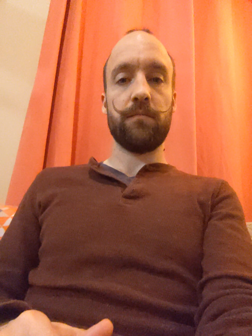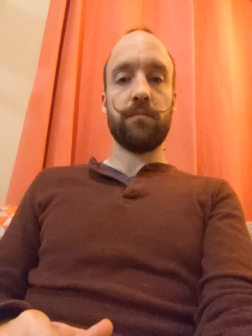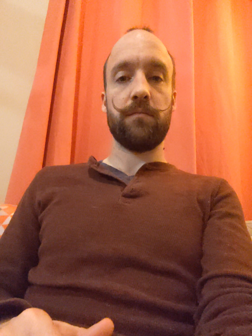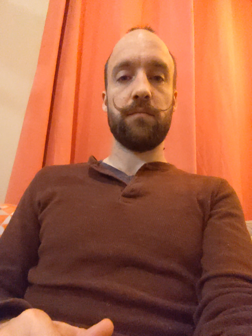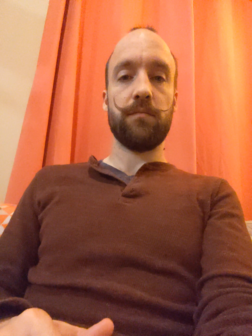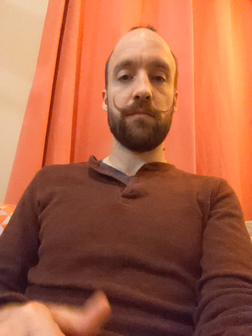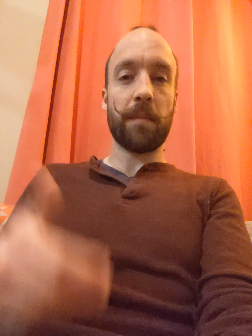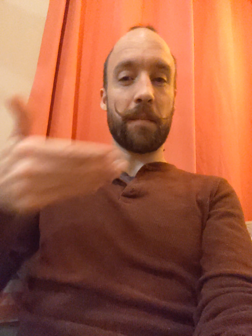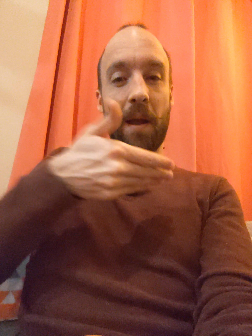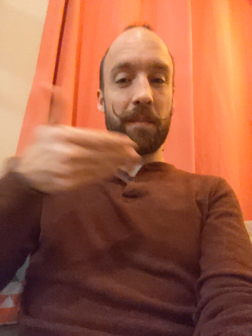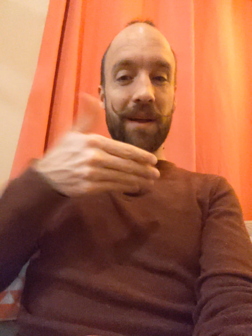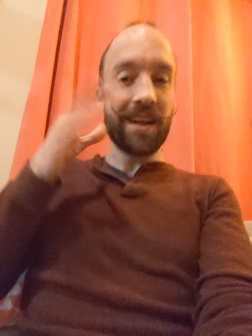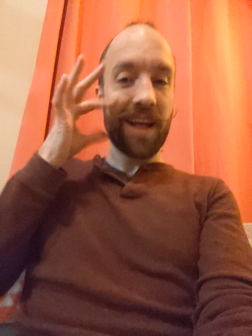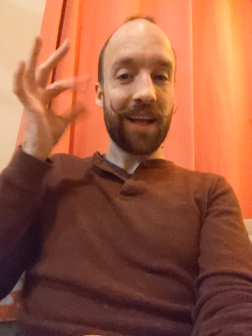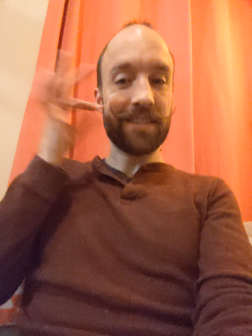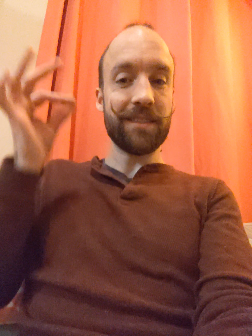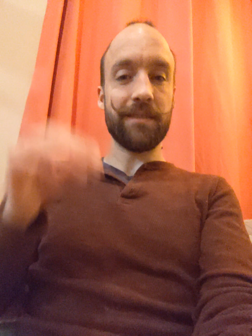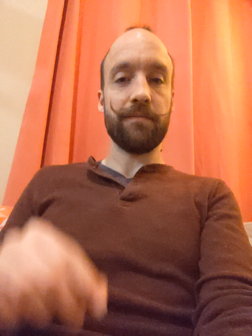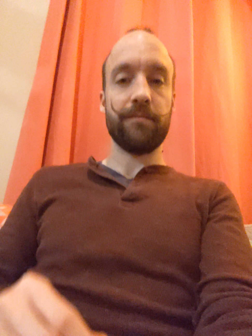kitty